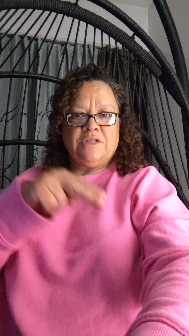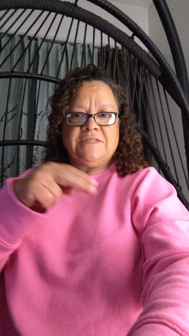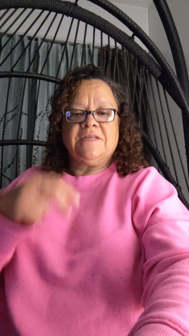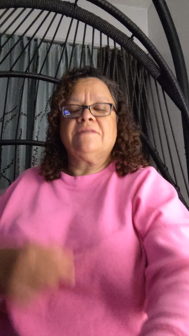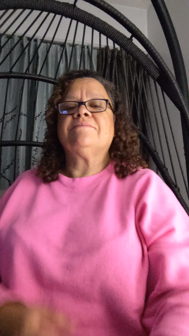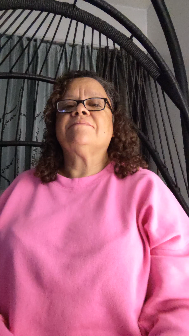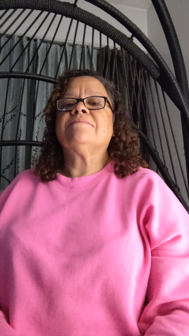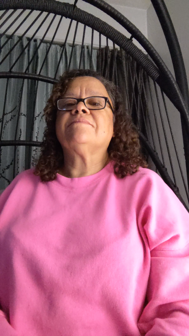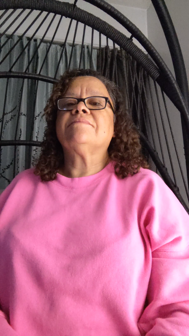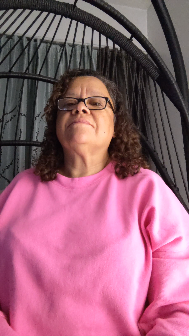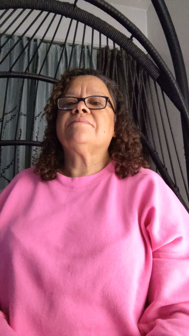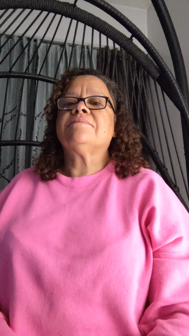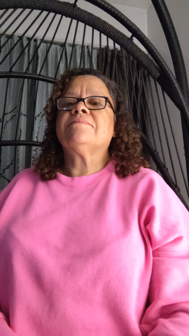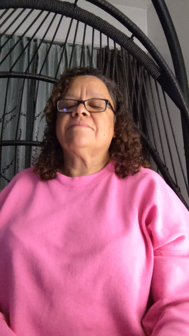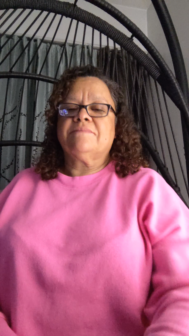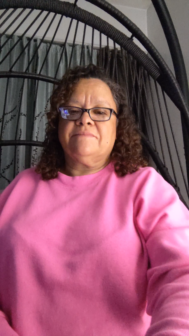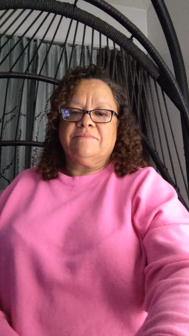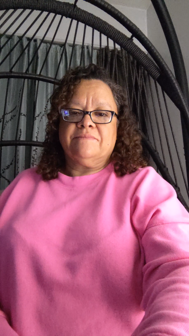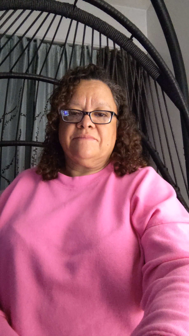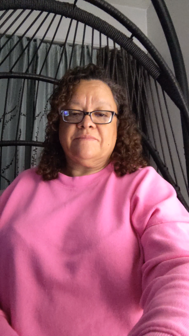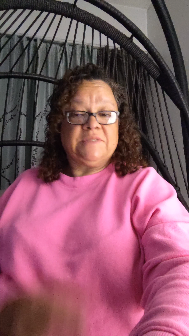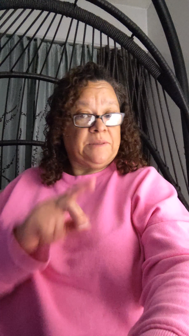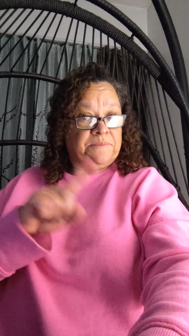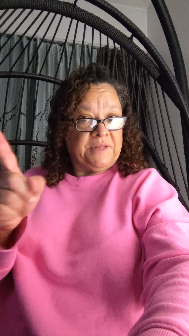but